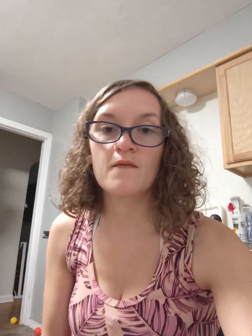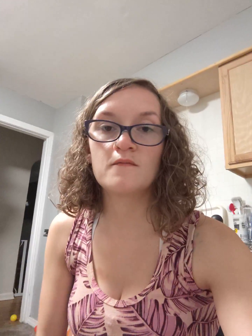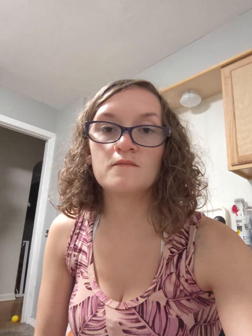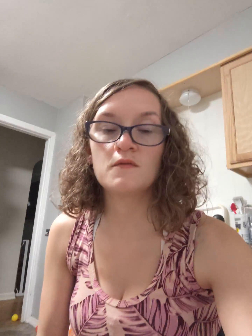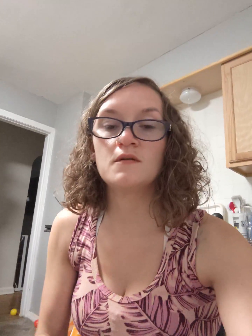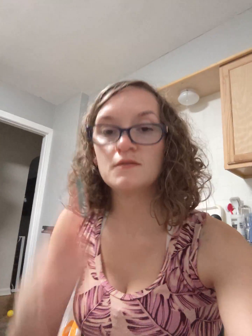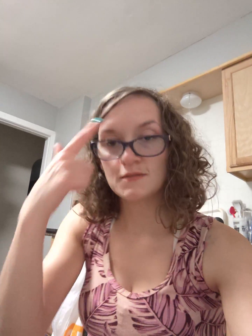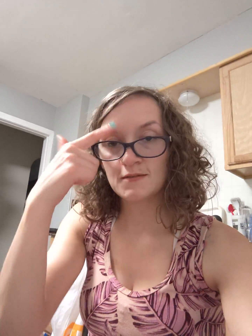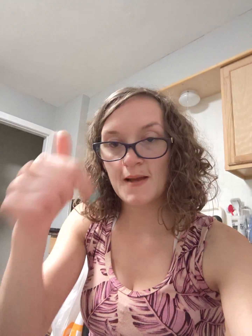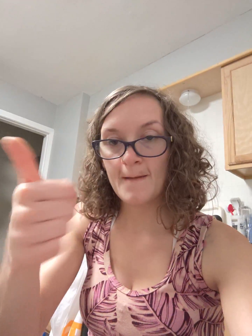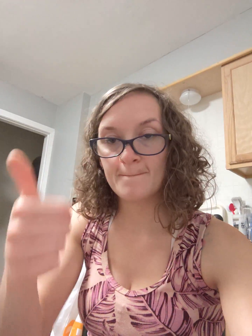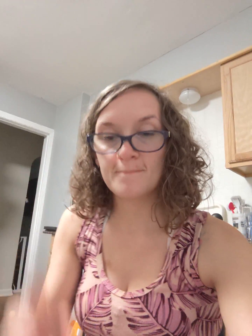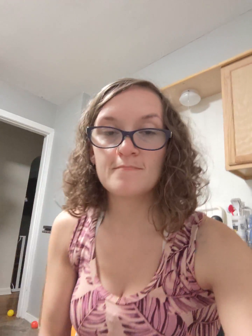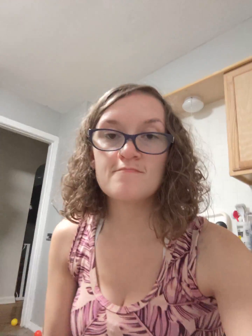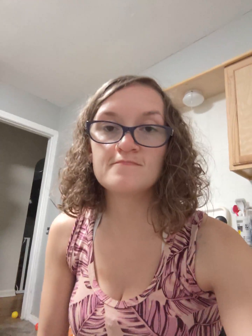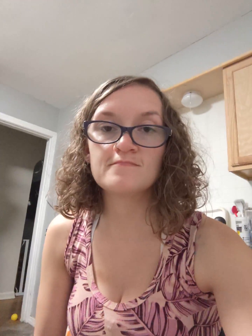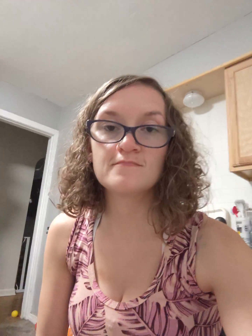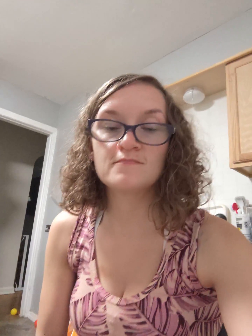dime